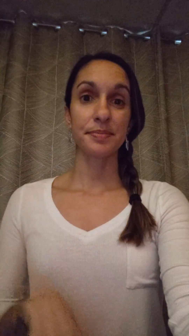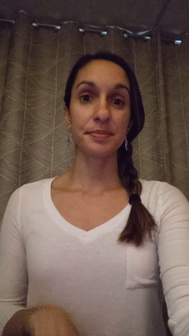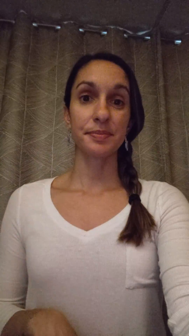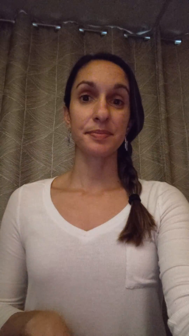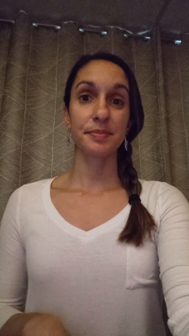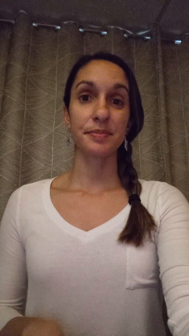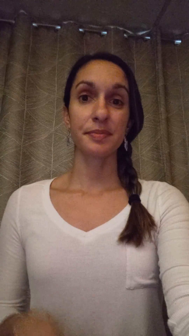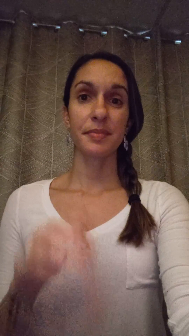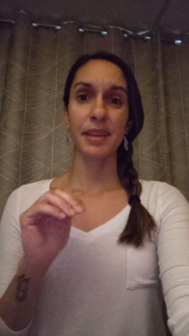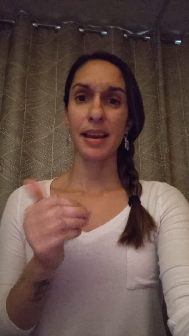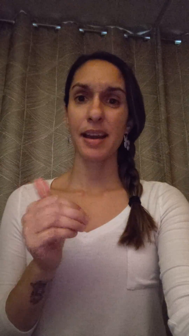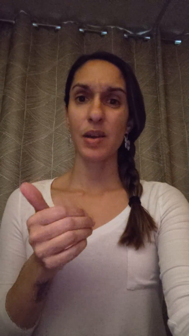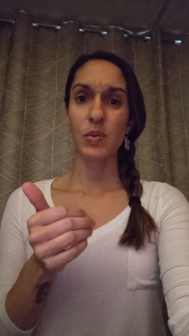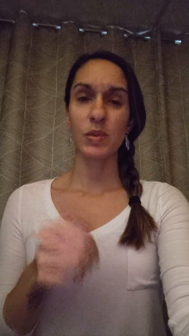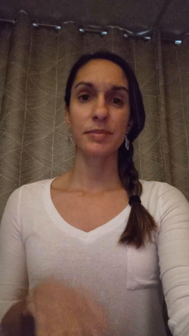how